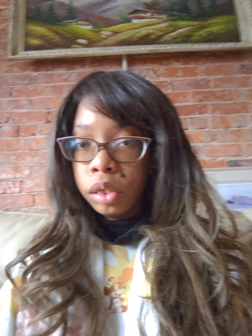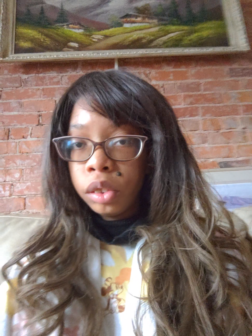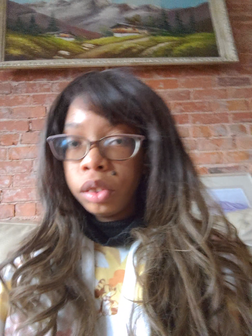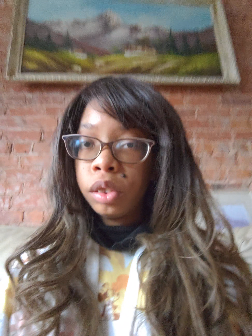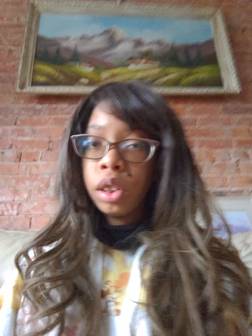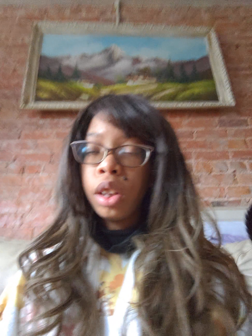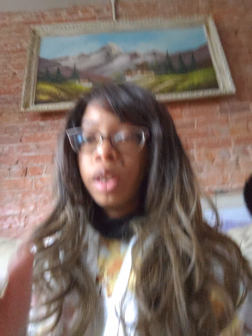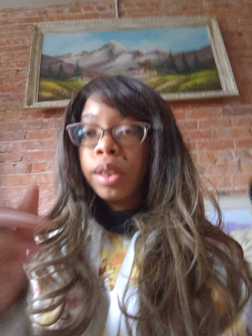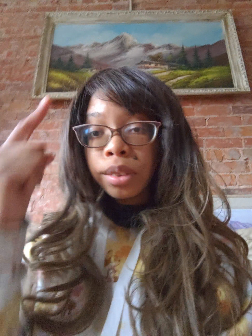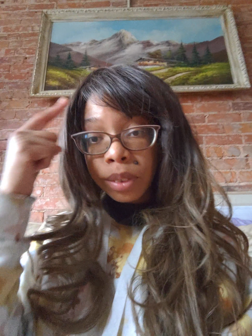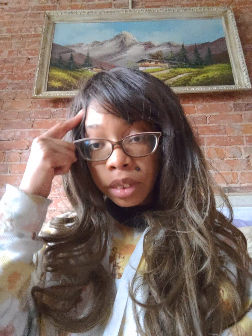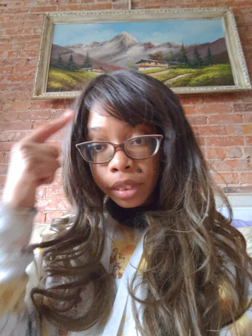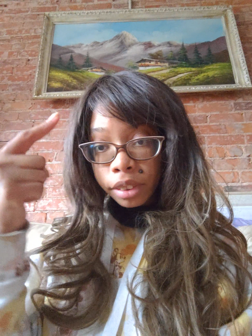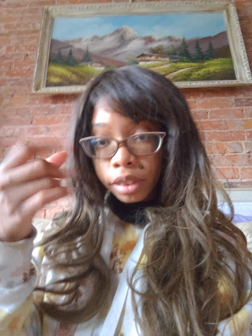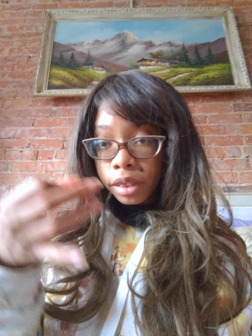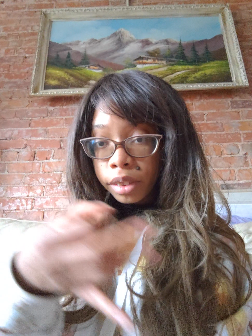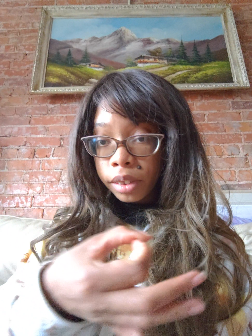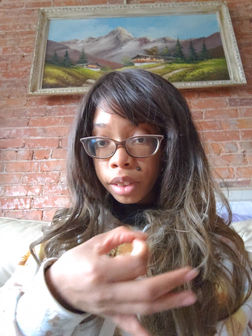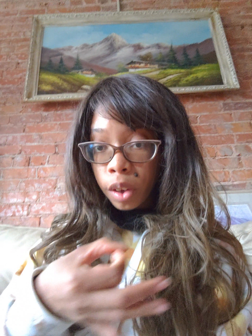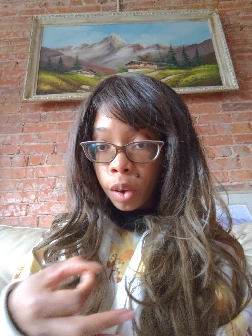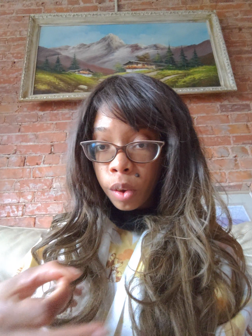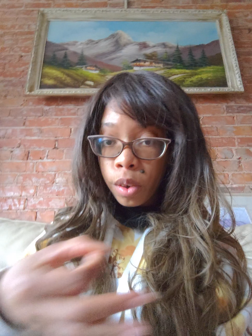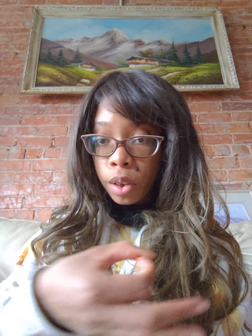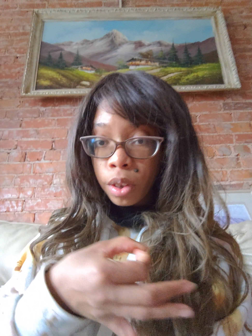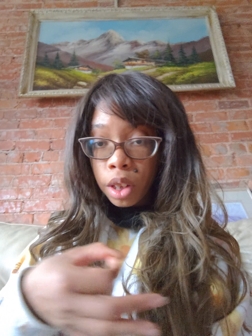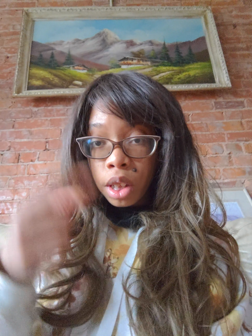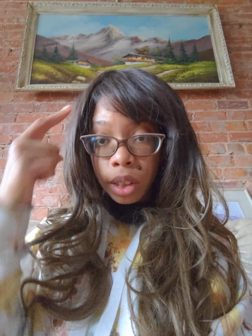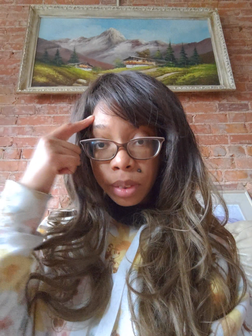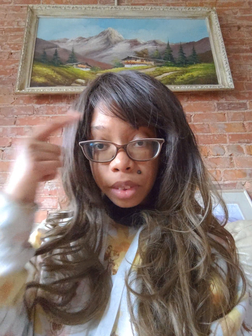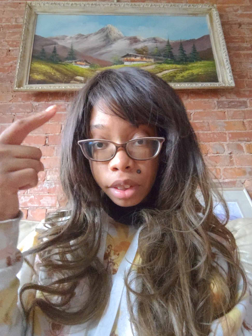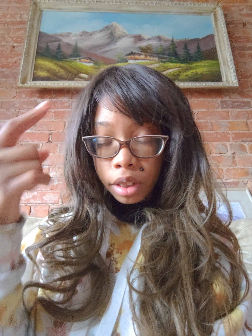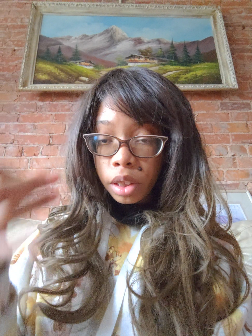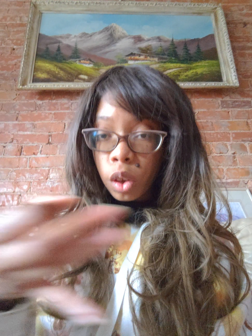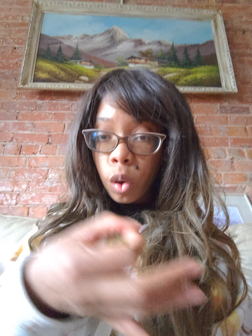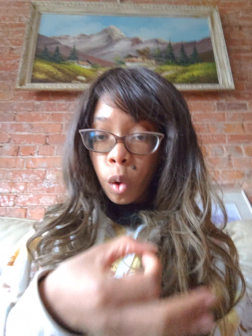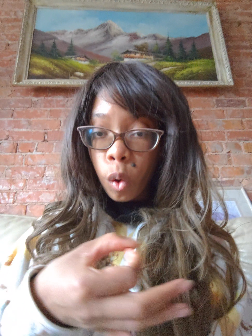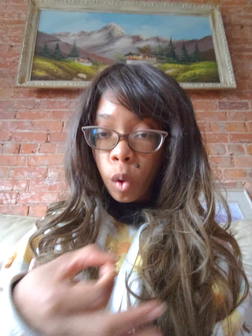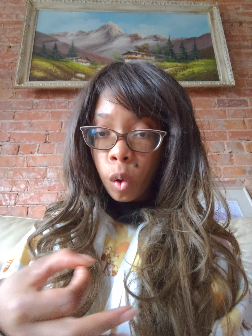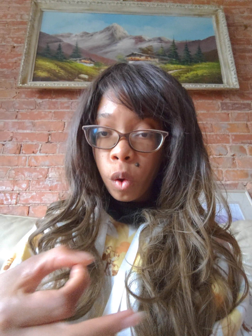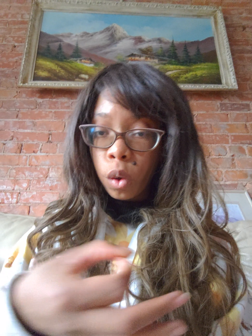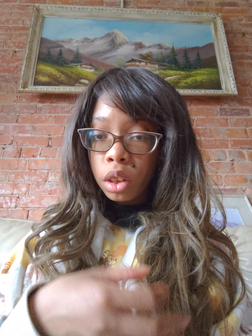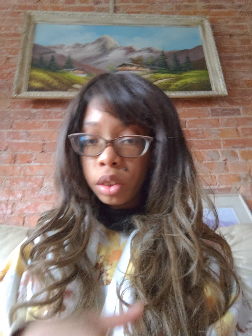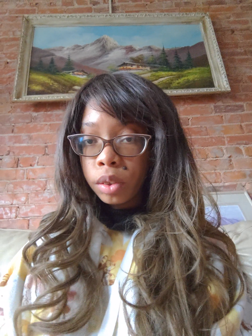penny